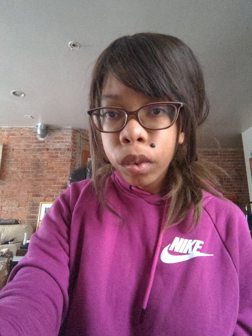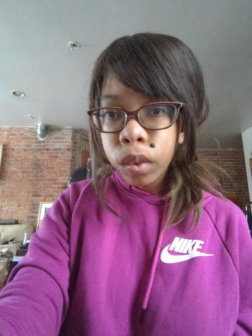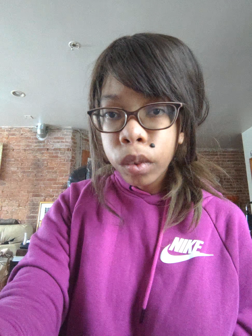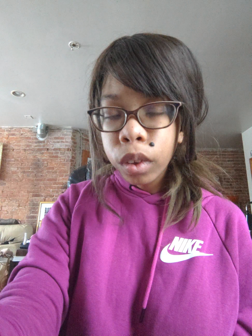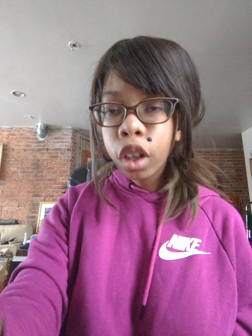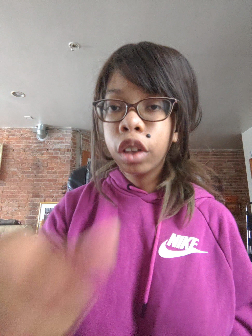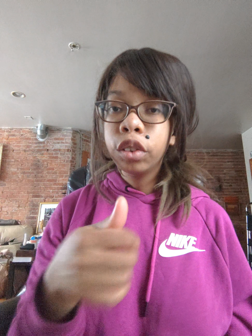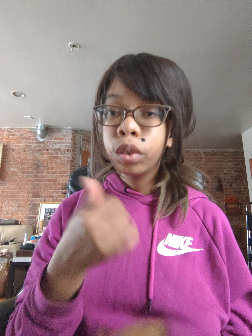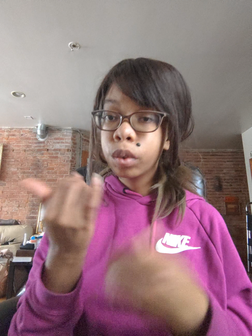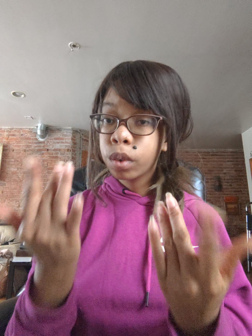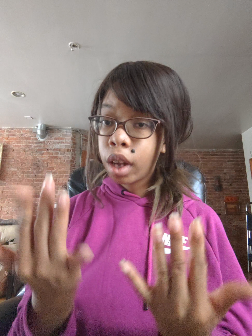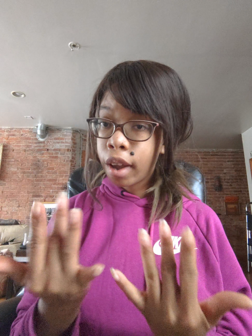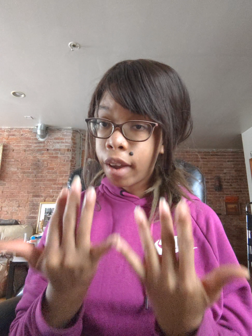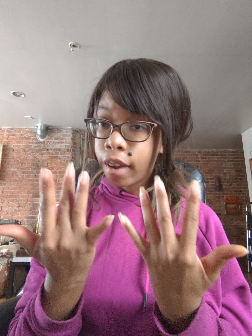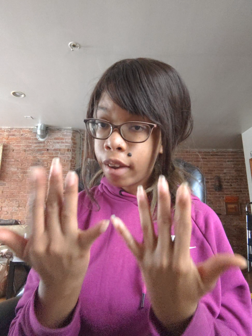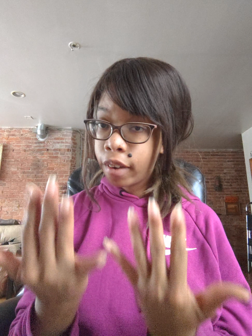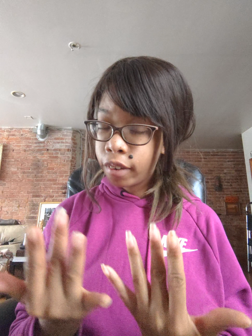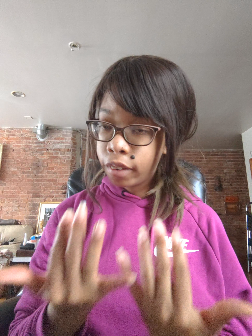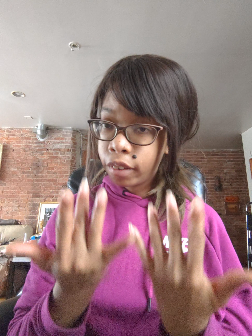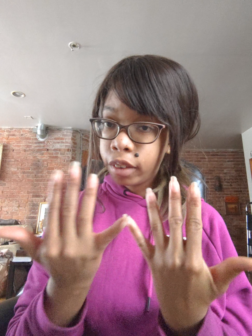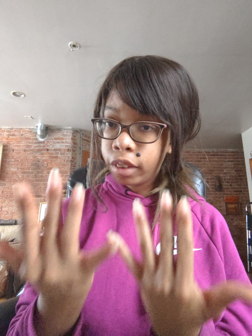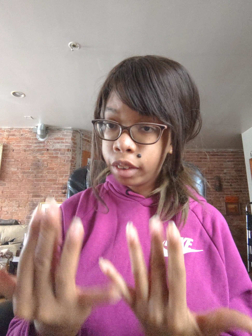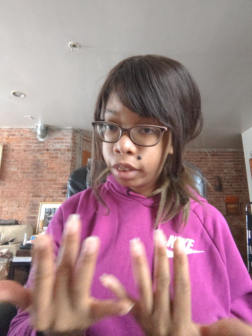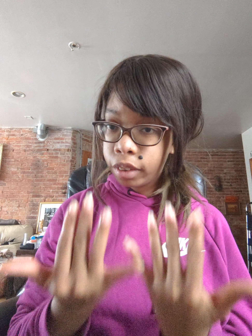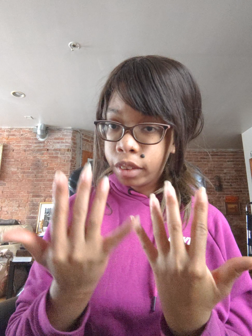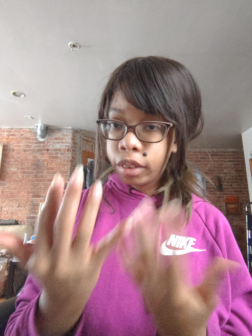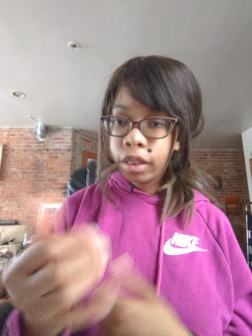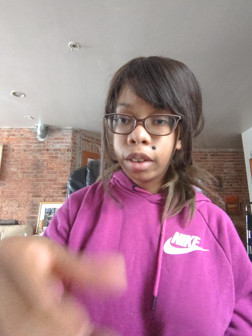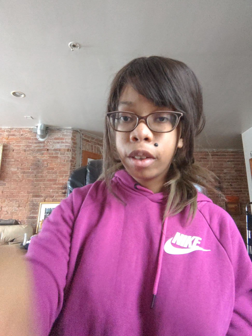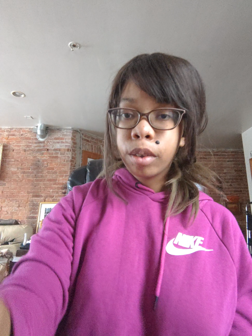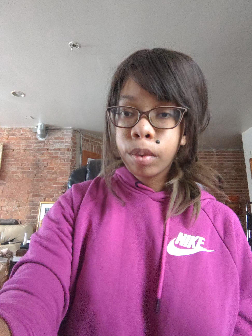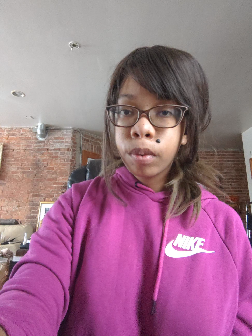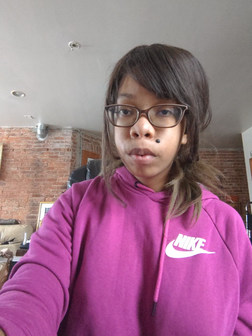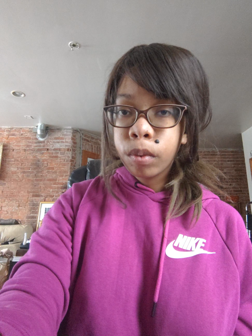wait